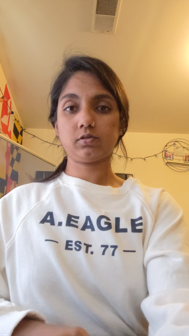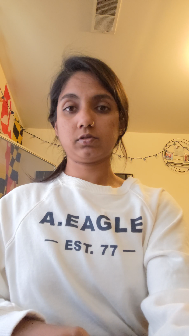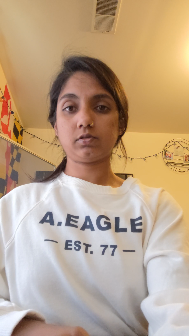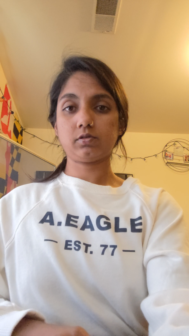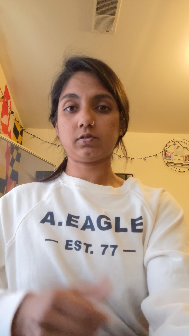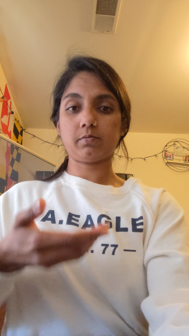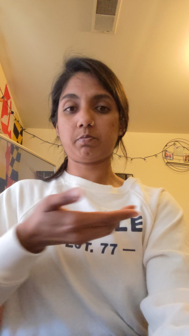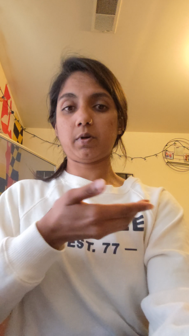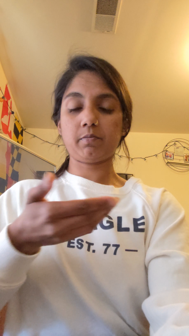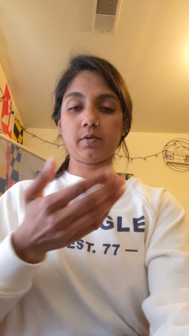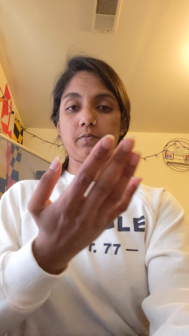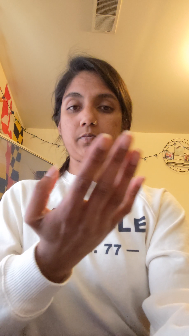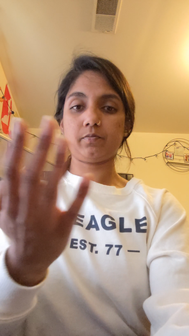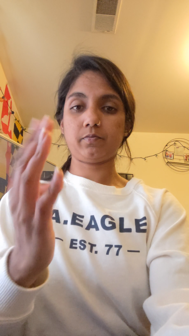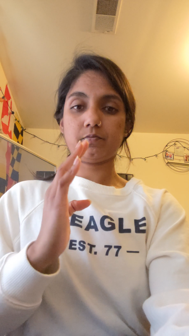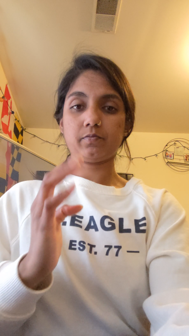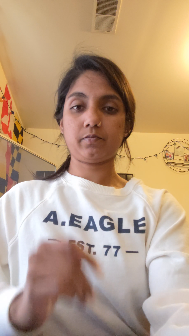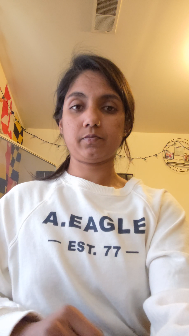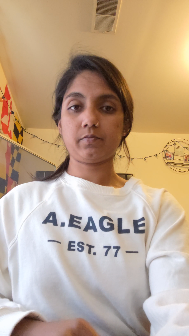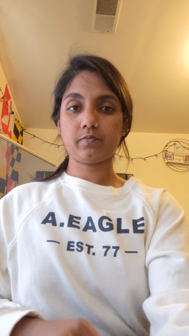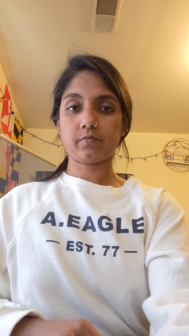crib